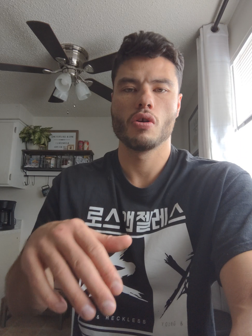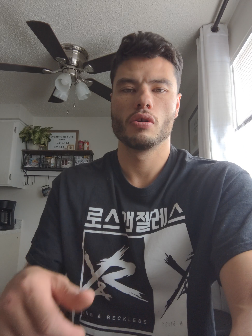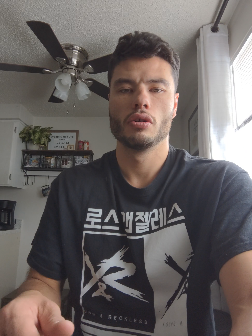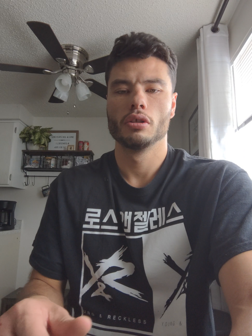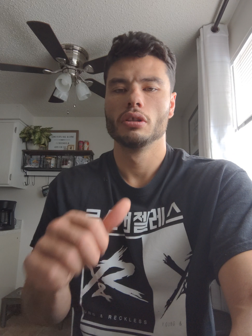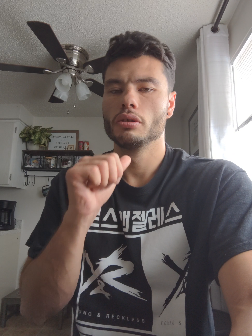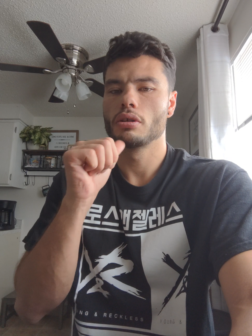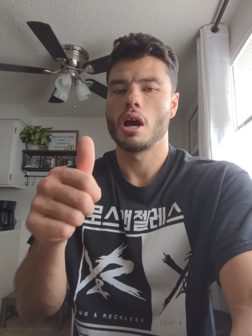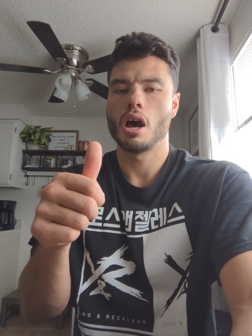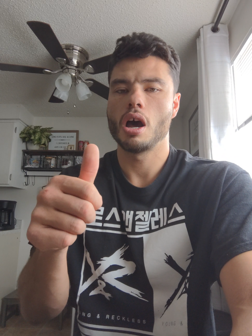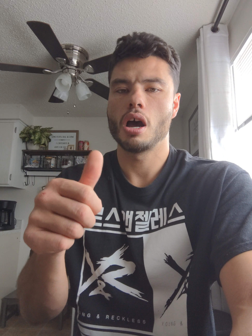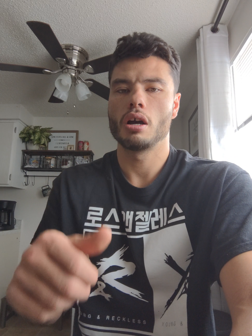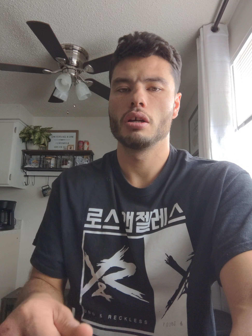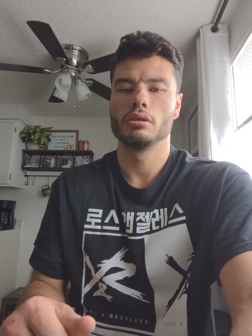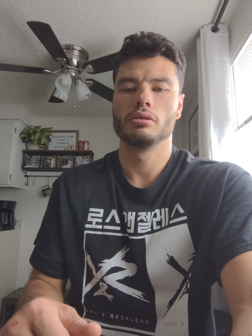not